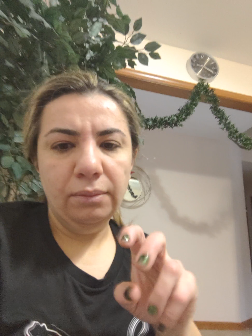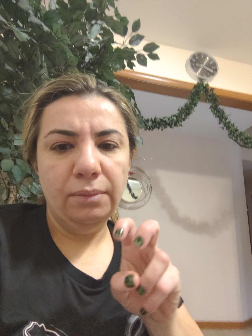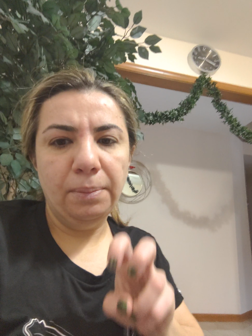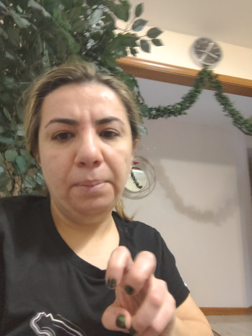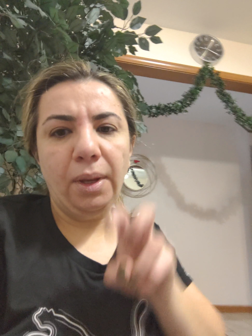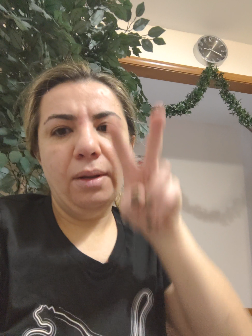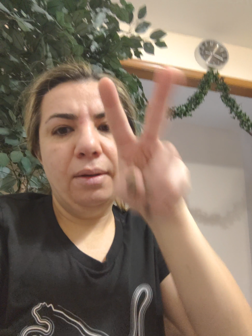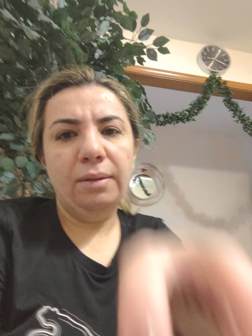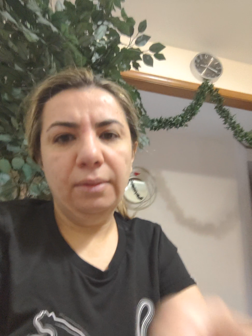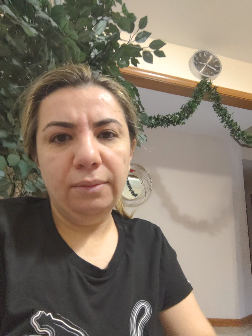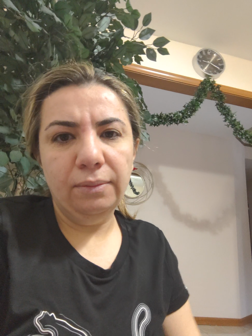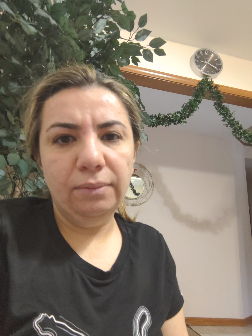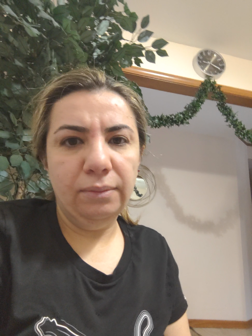jump